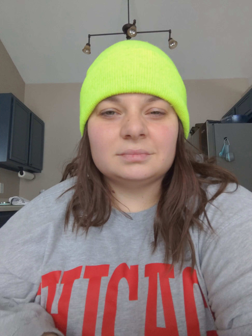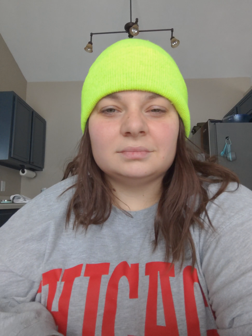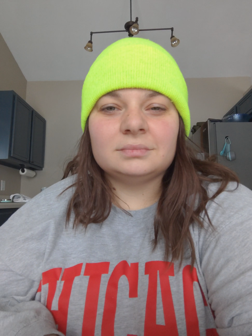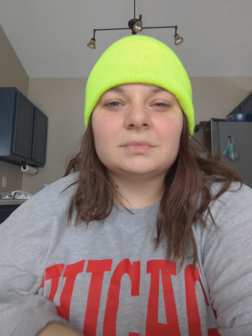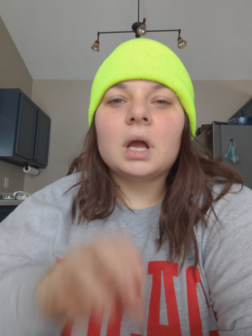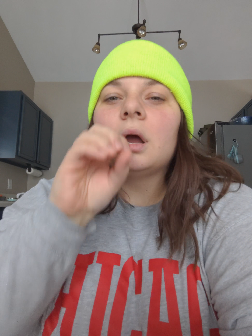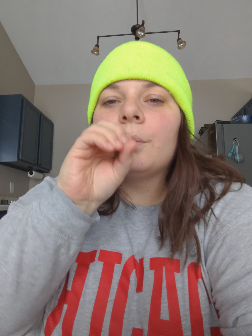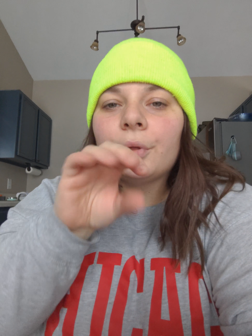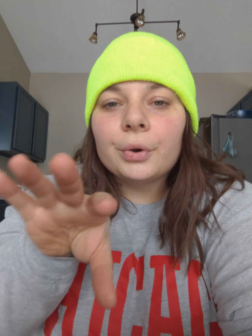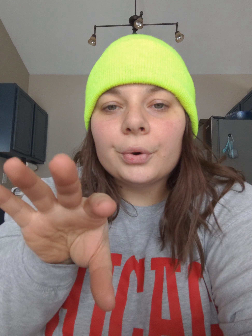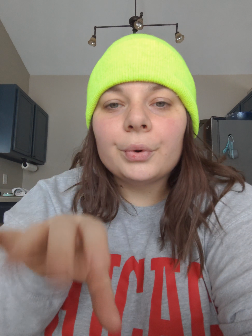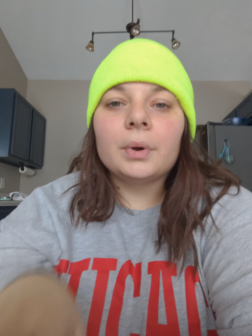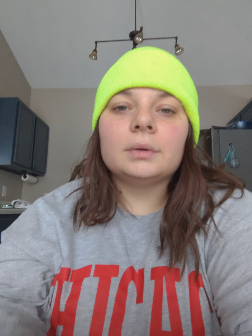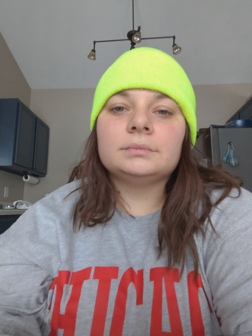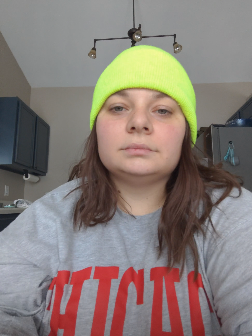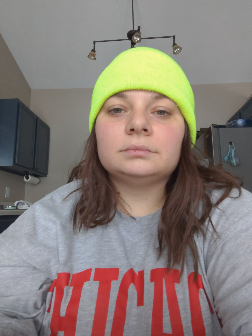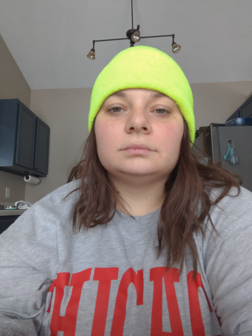blow